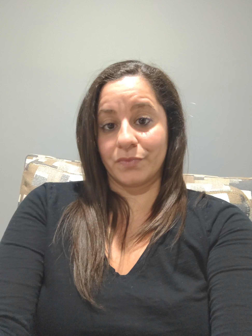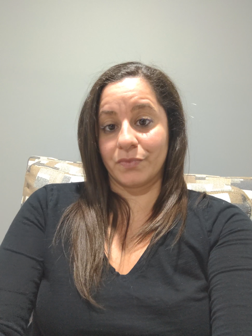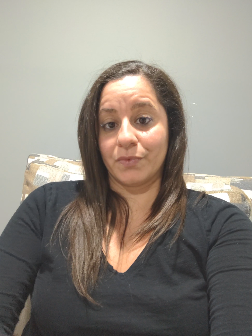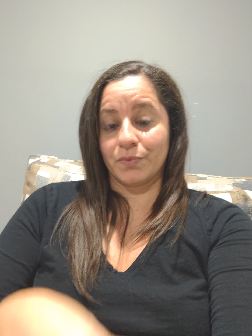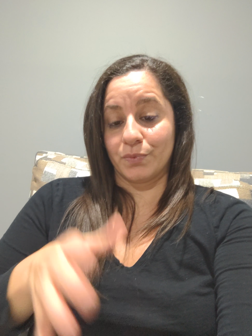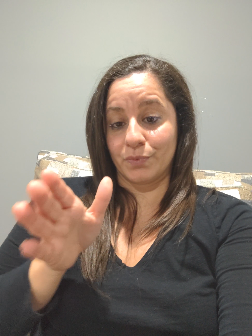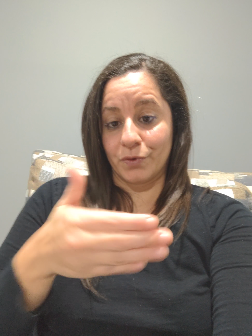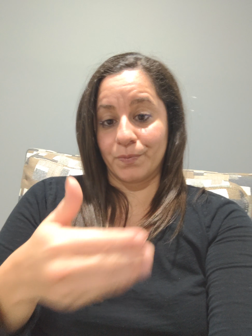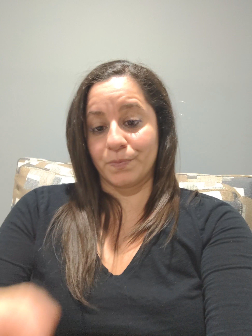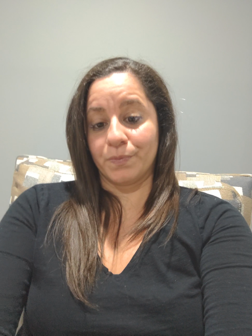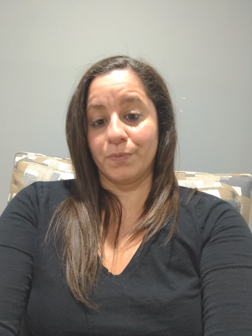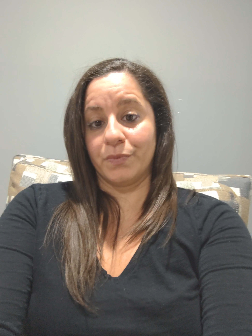room